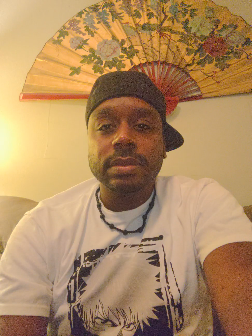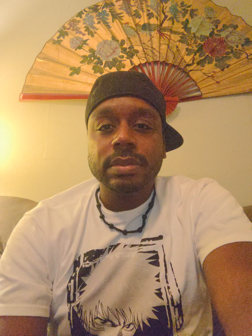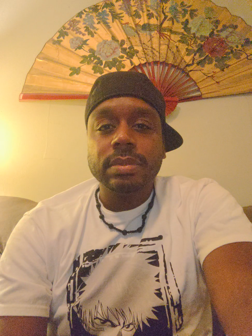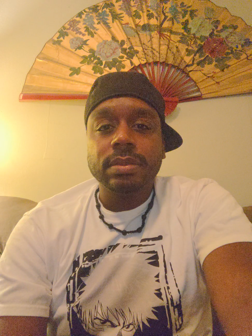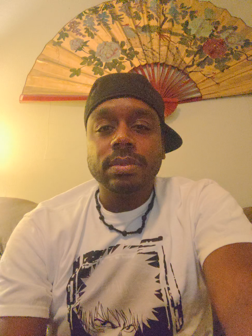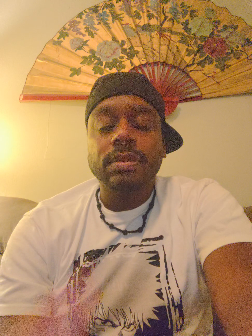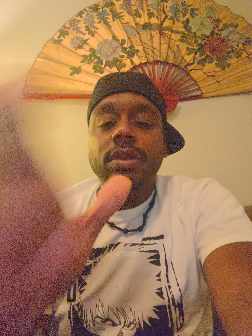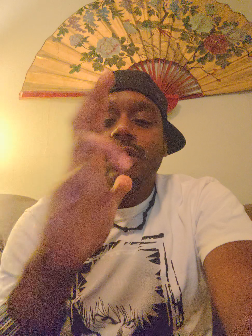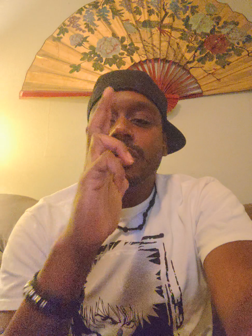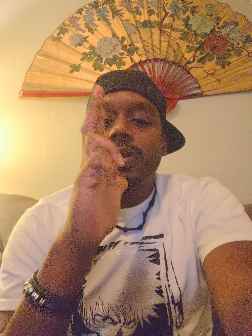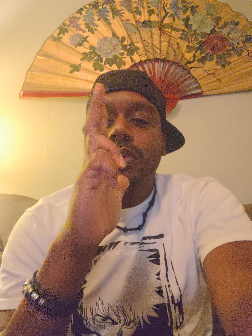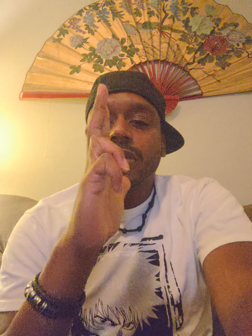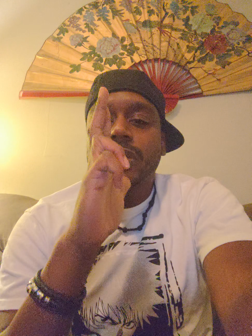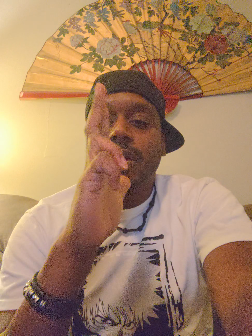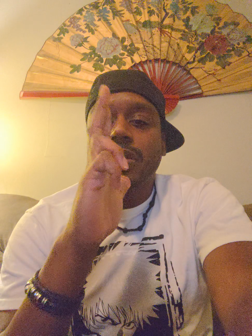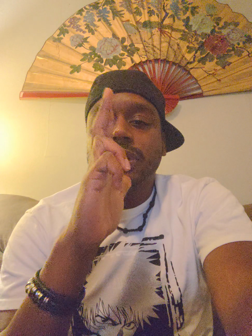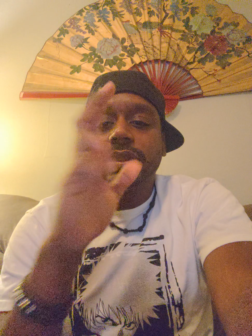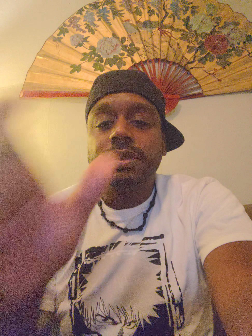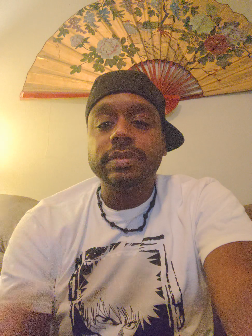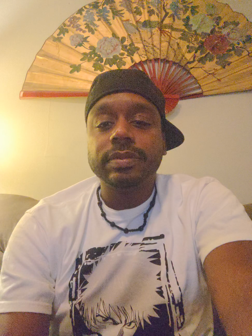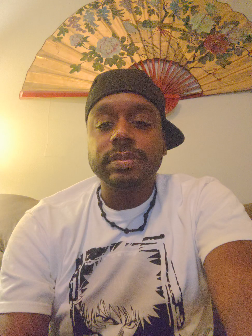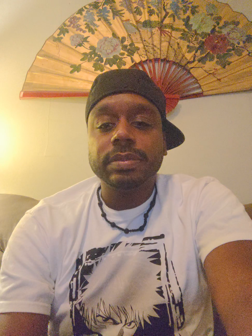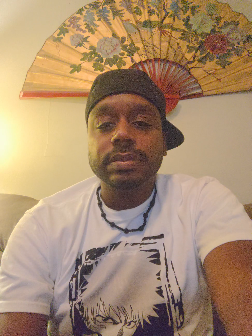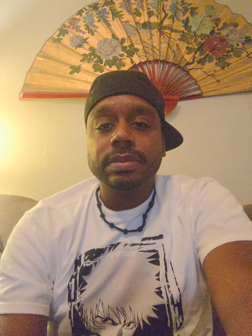hen